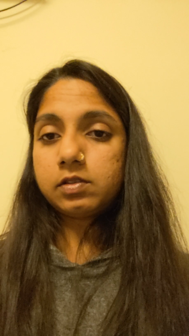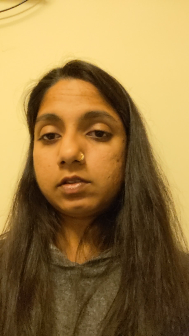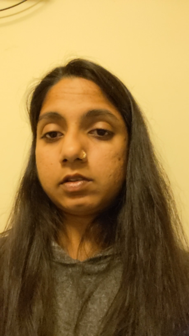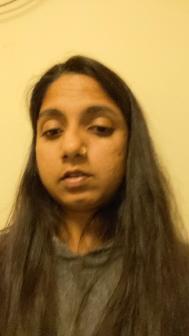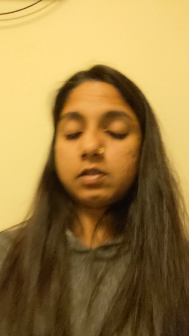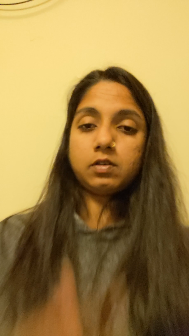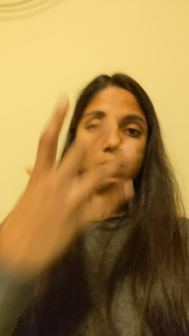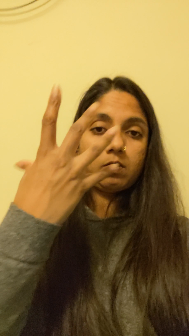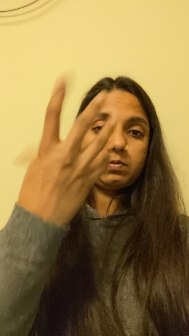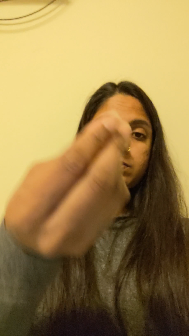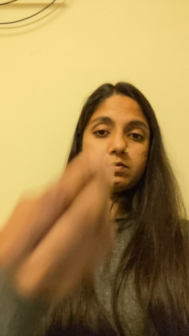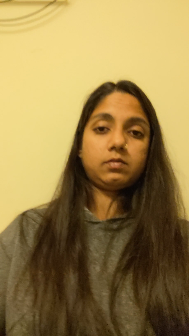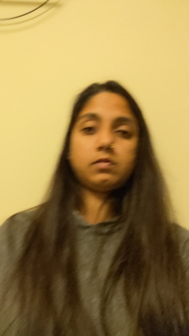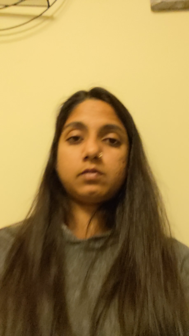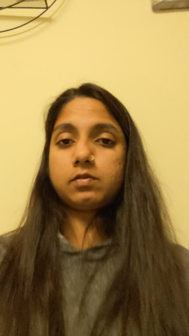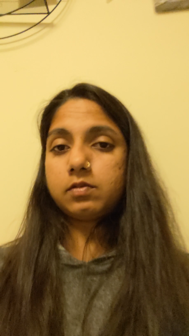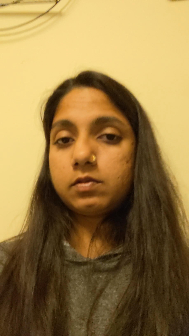going to